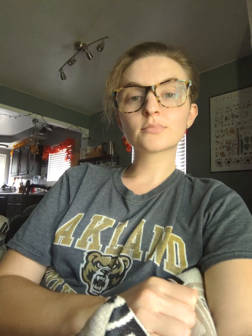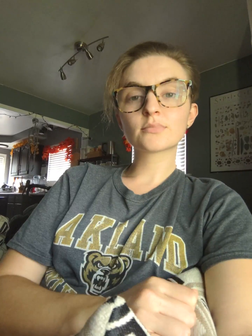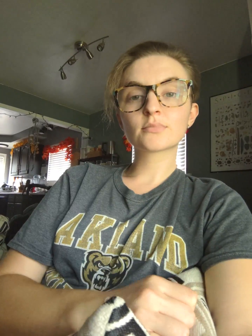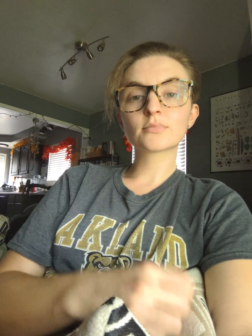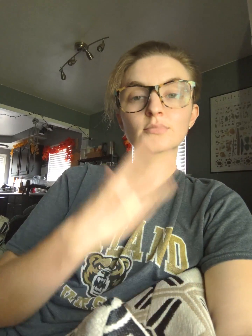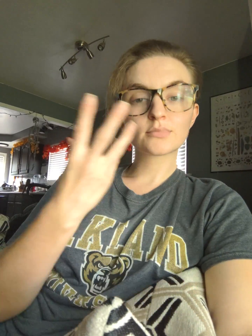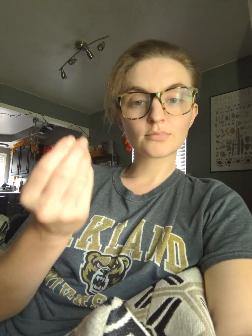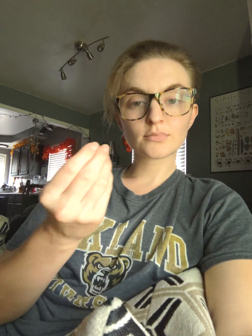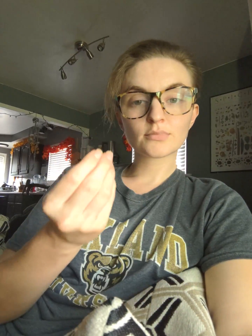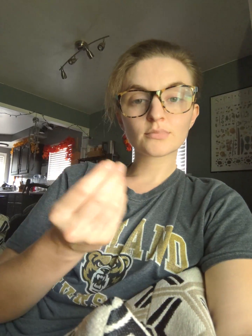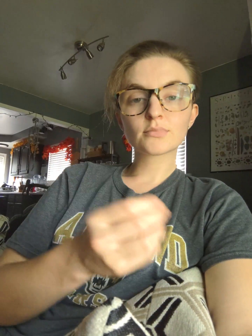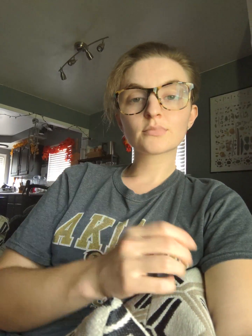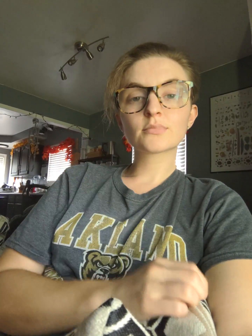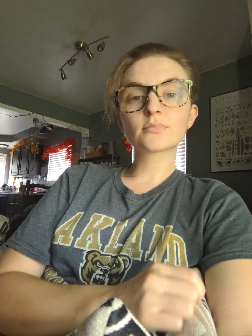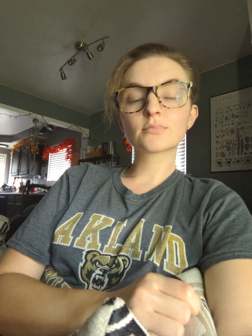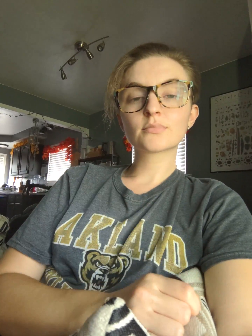going to